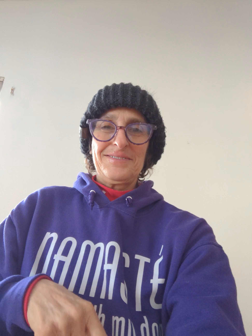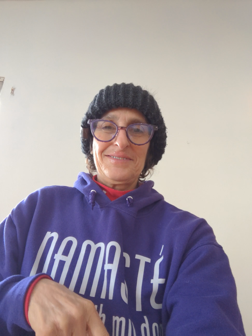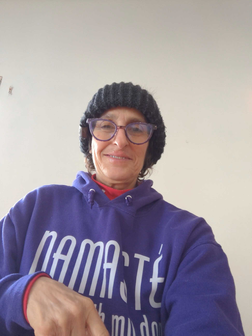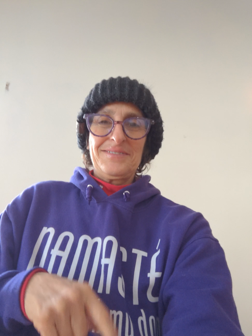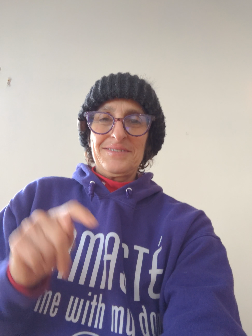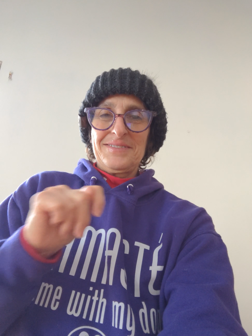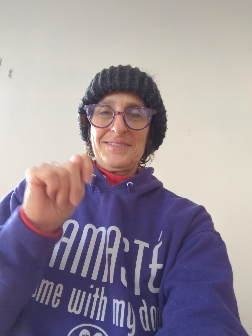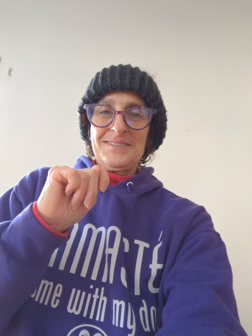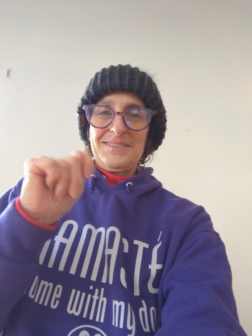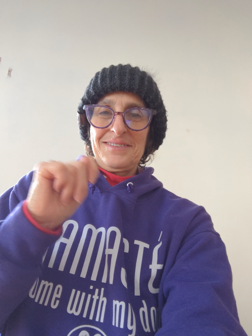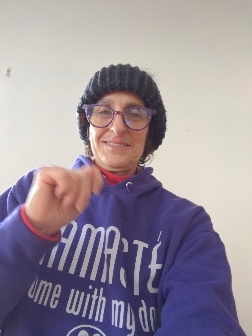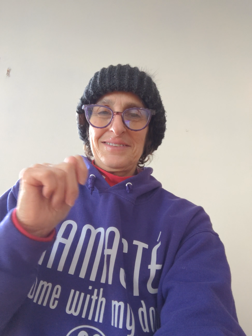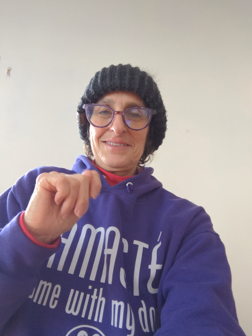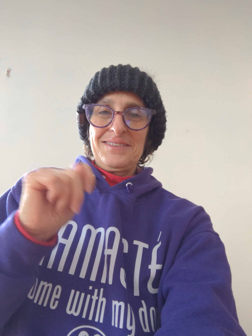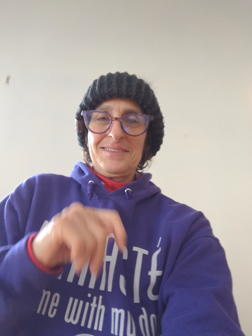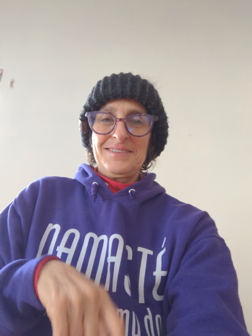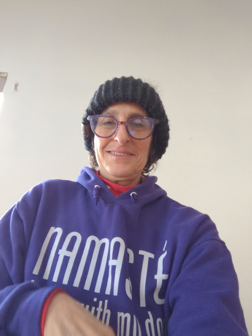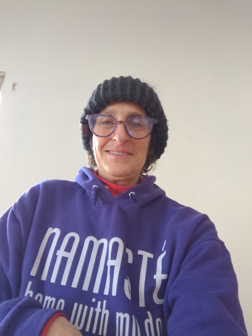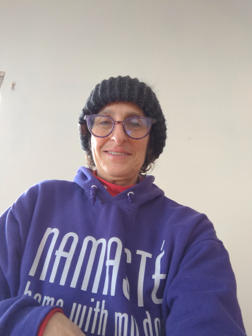potty